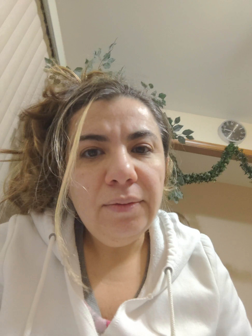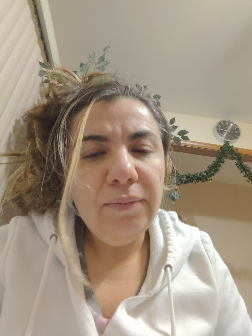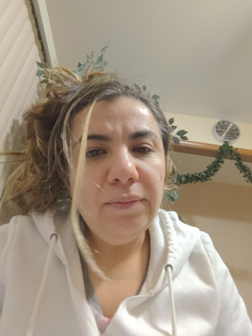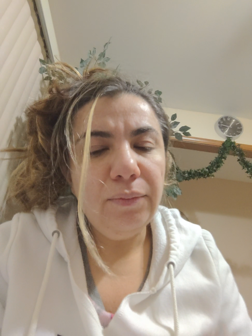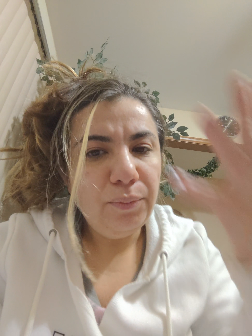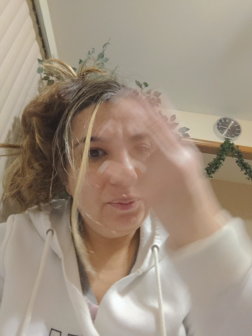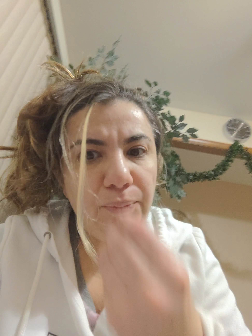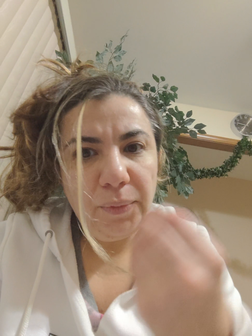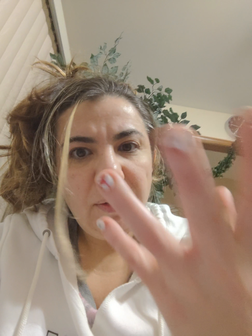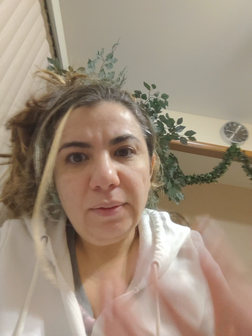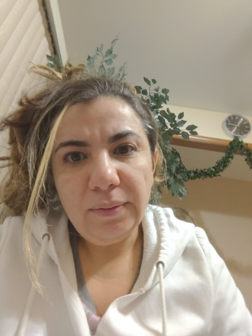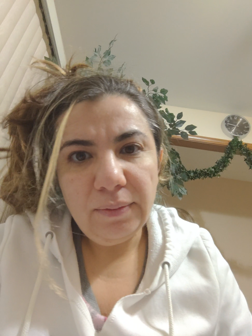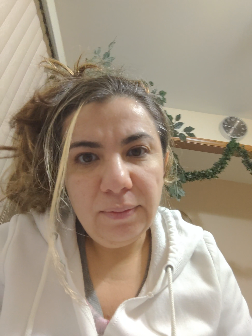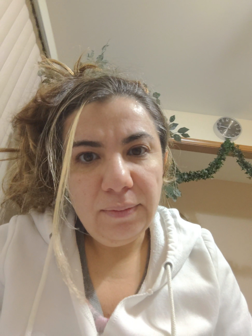pretty